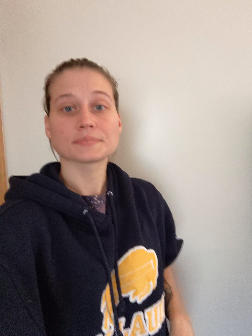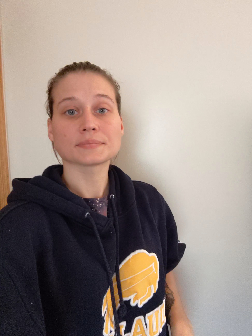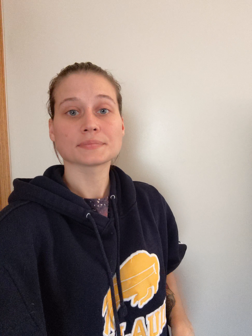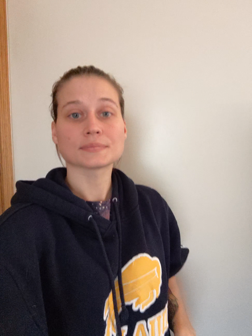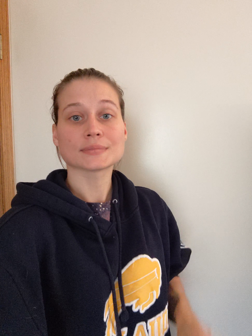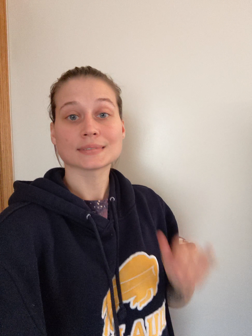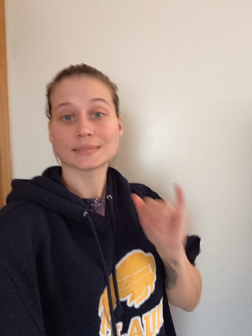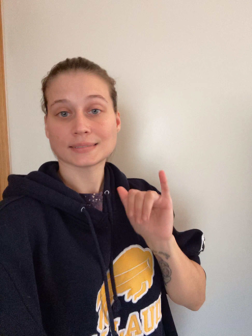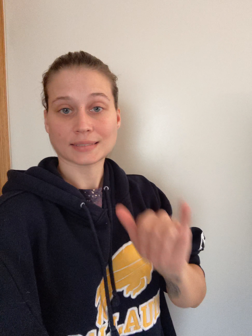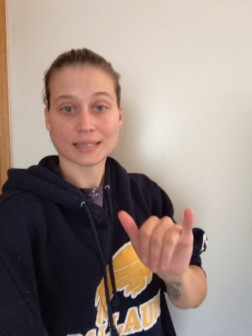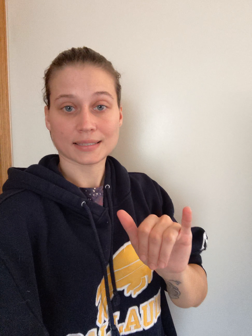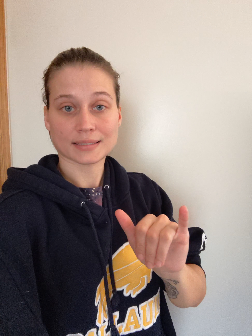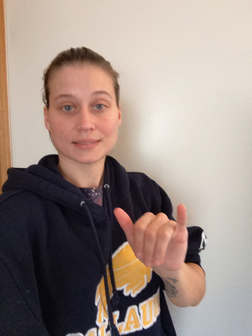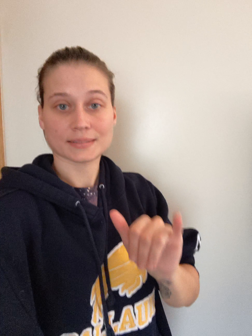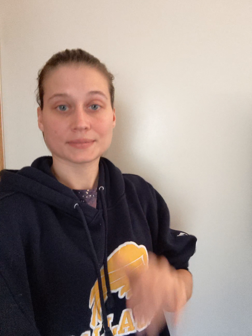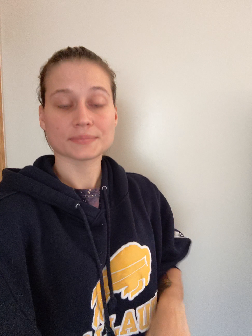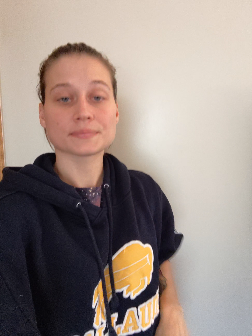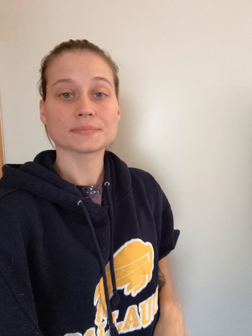stay